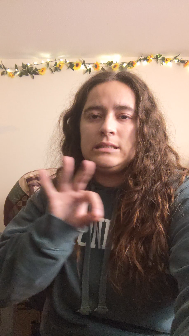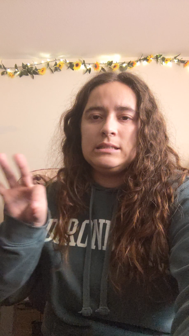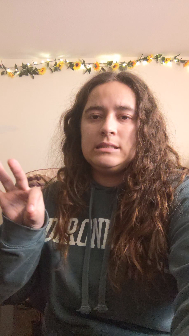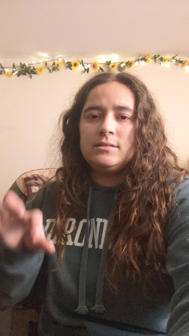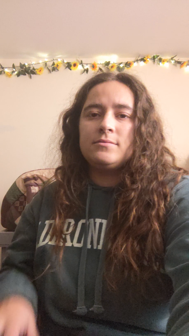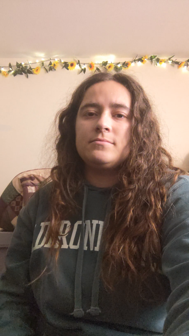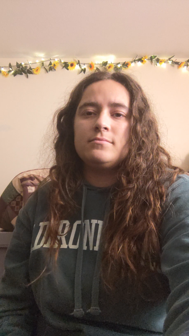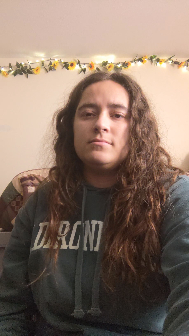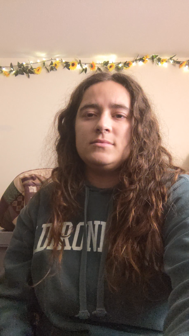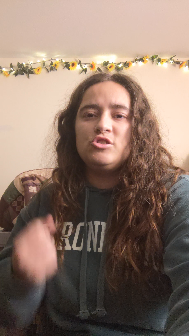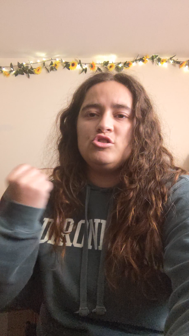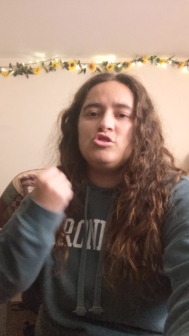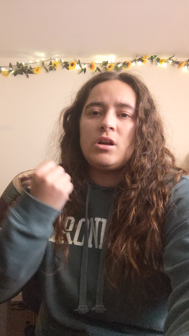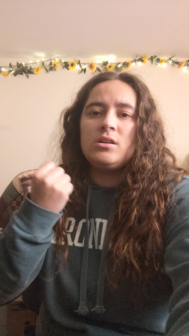shake